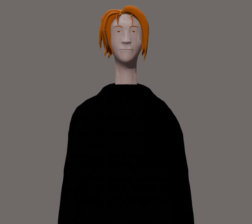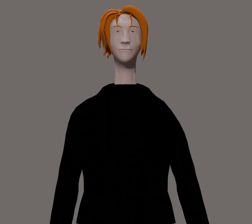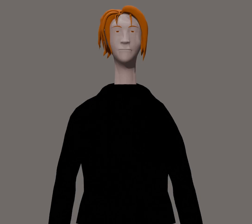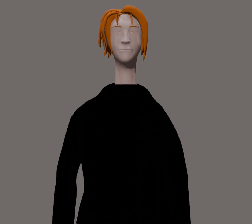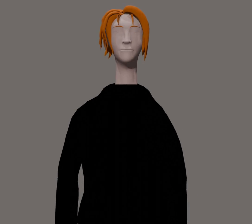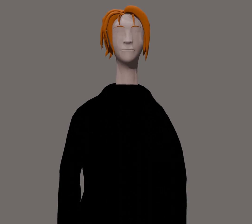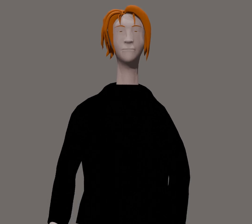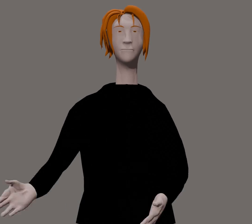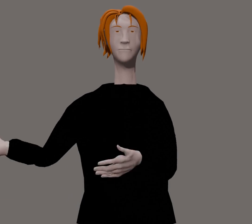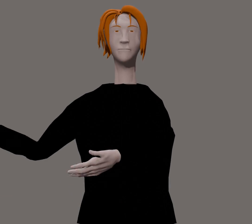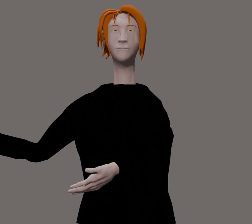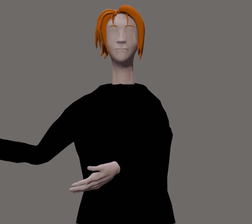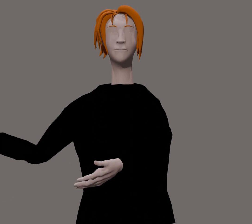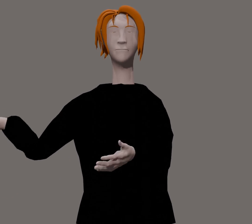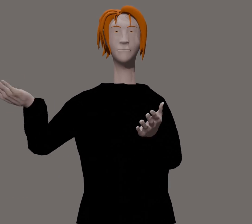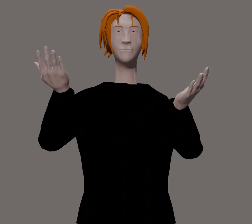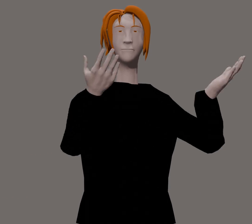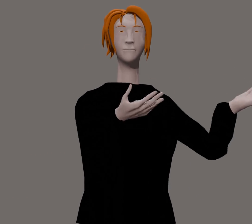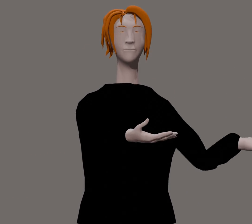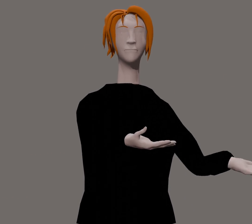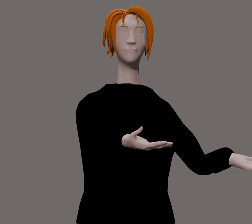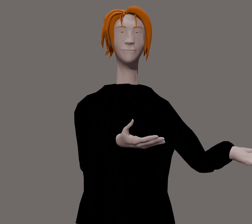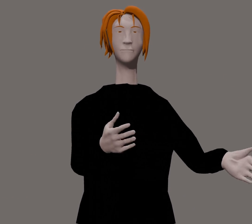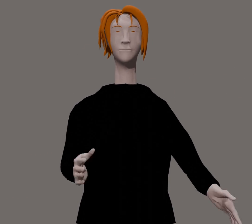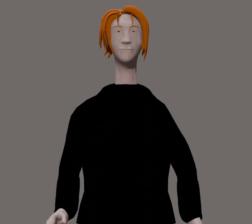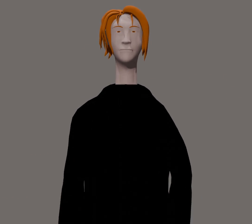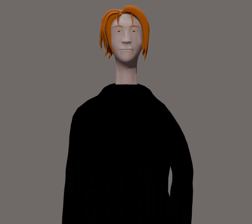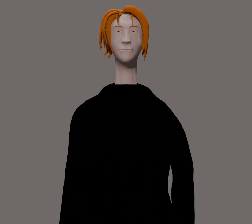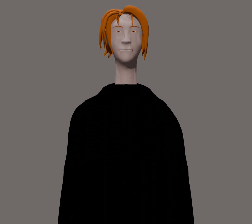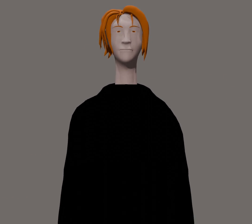Bring